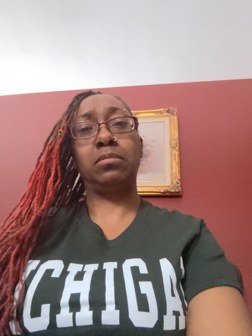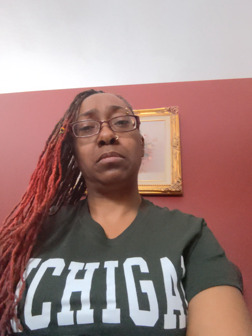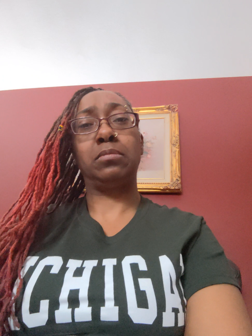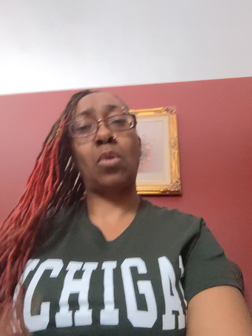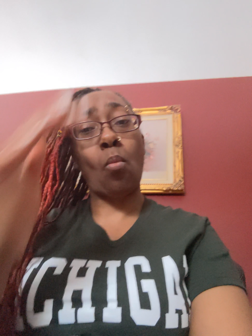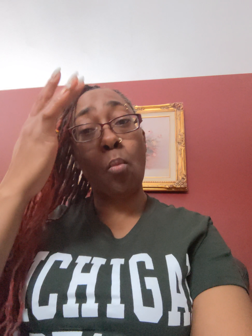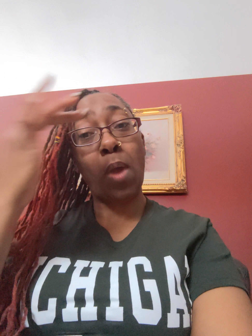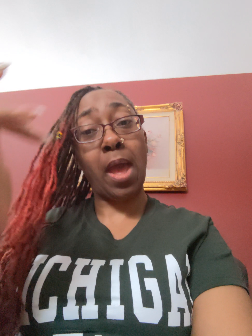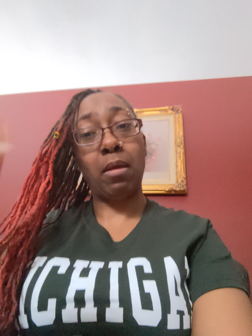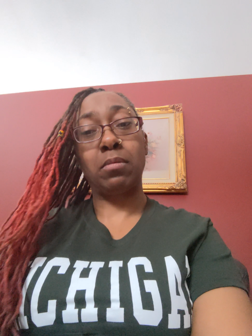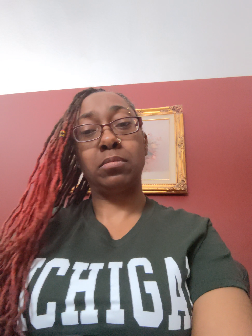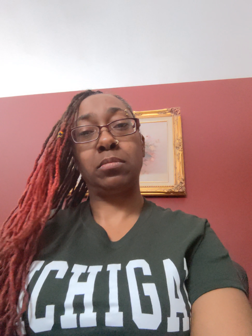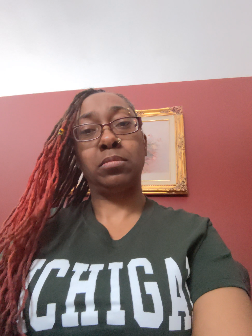why